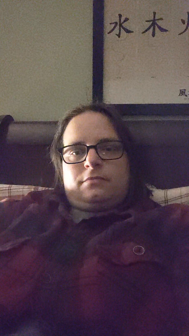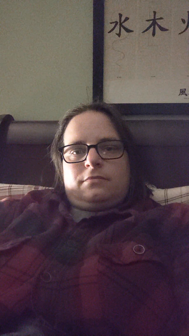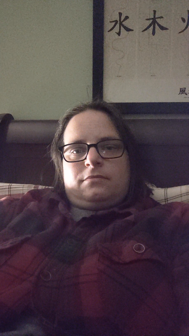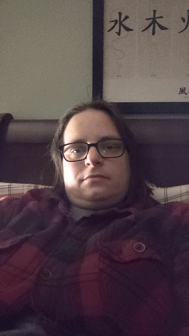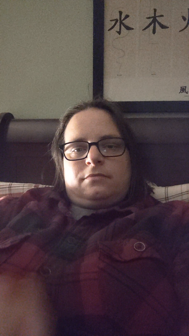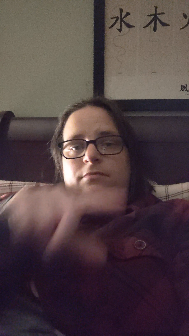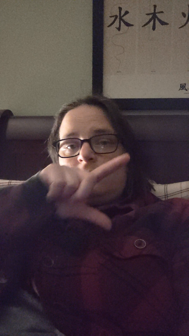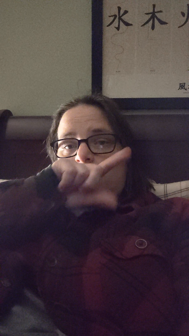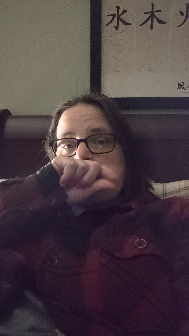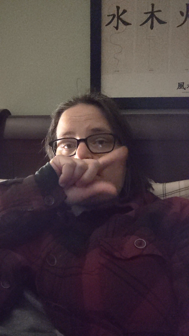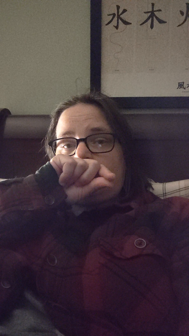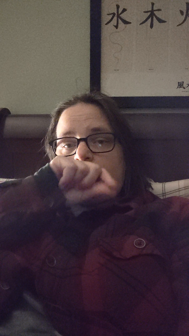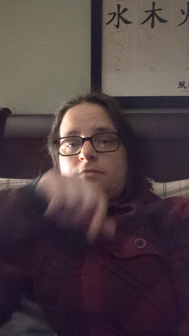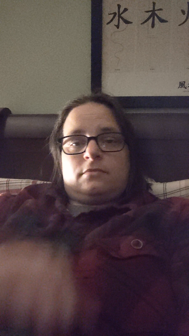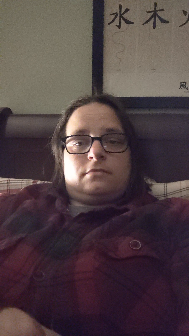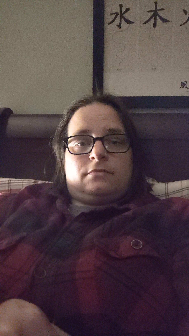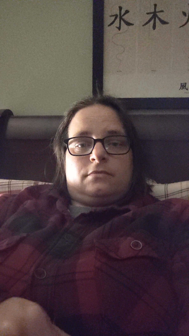chicken